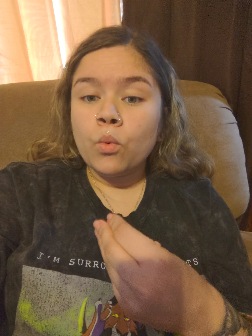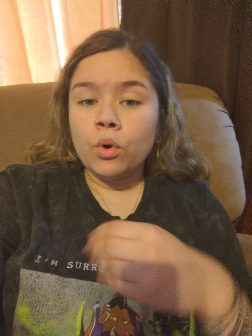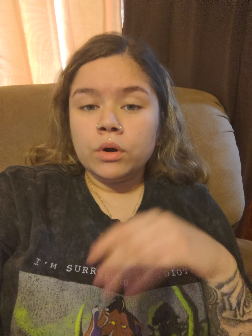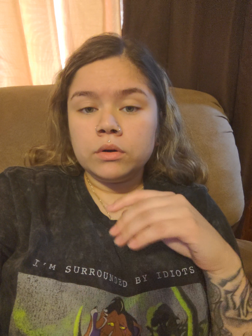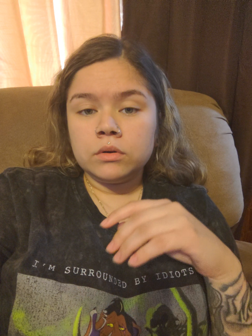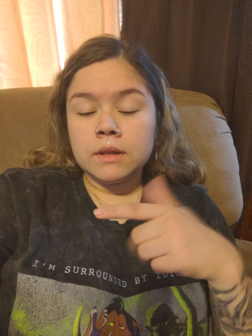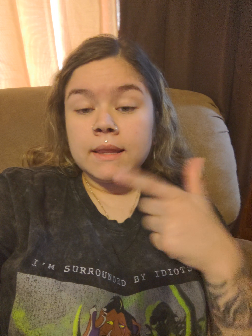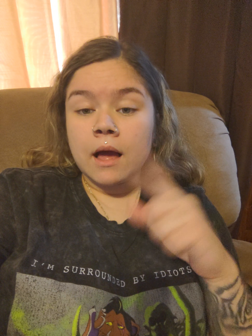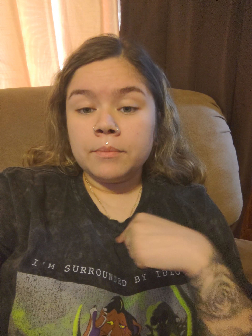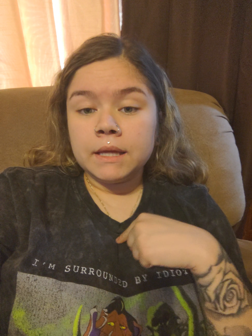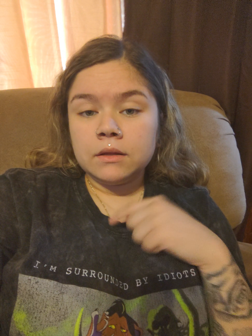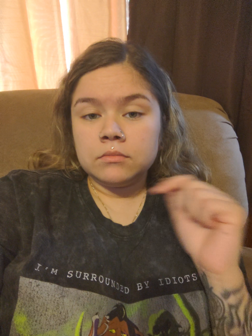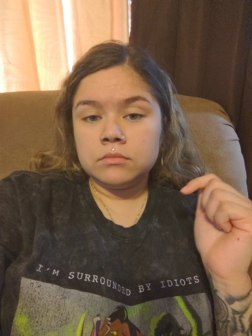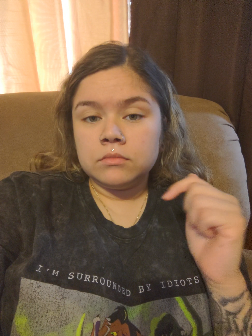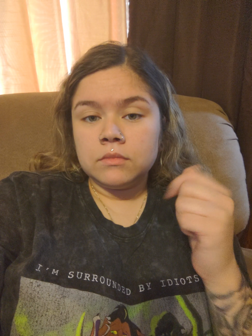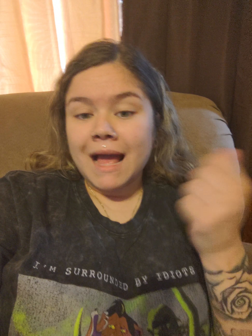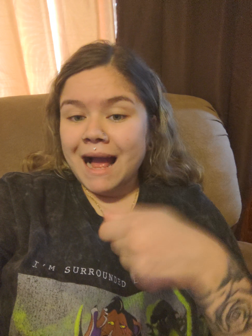let me